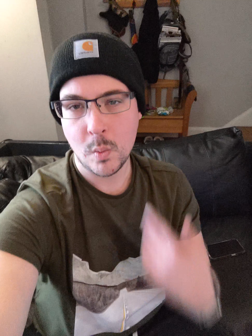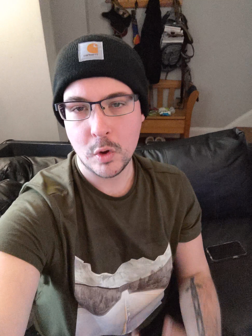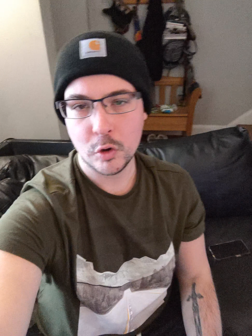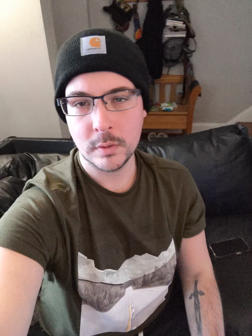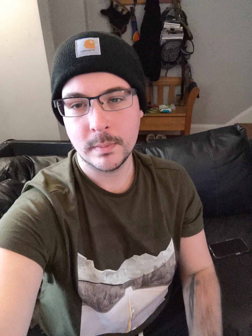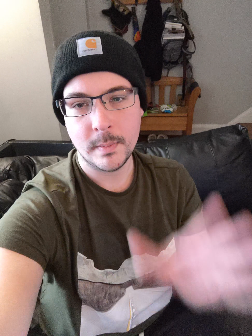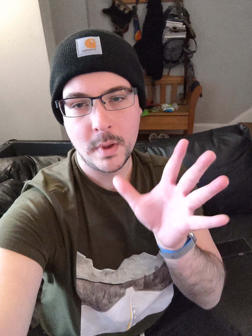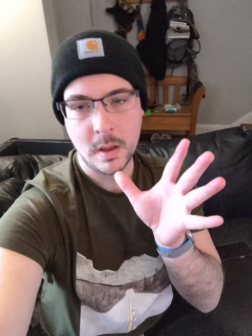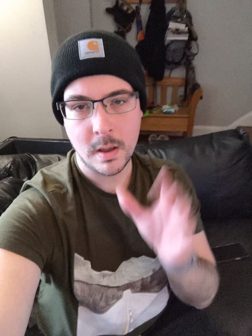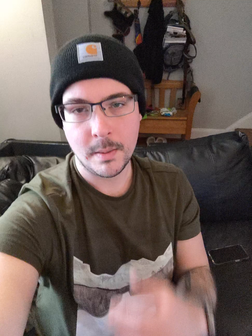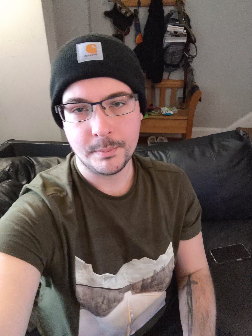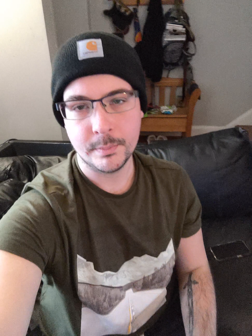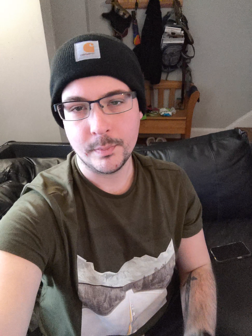mom